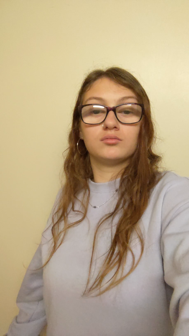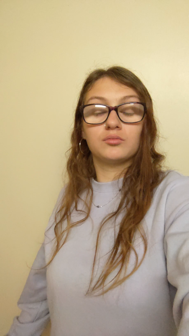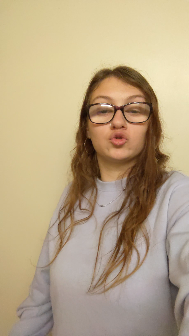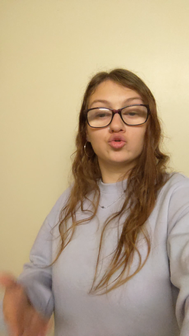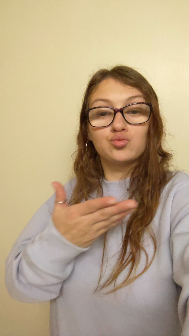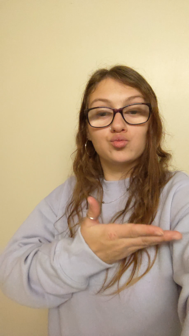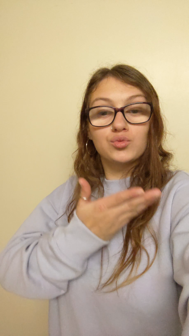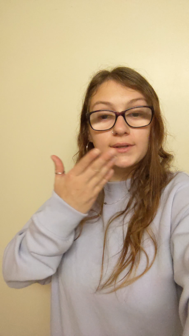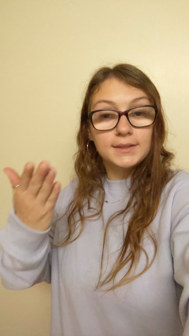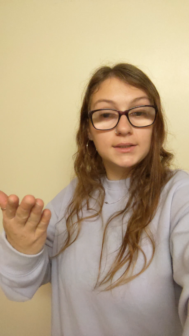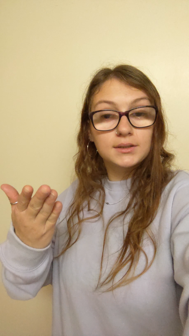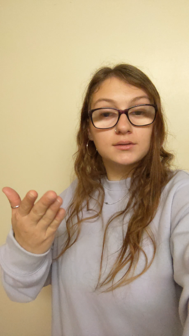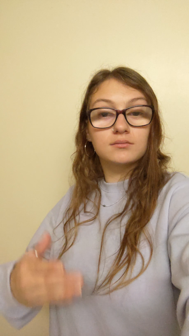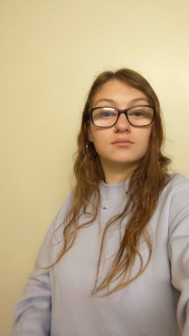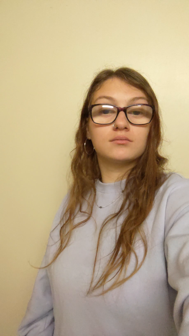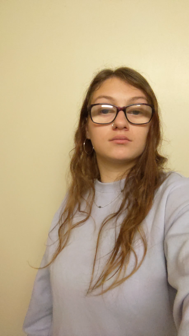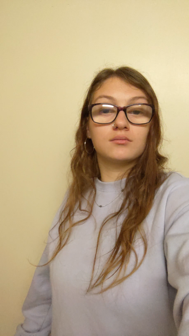bring